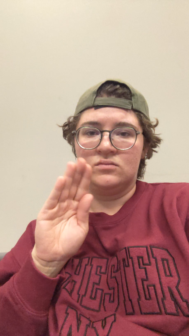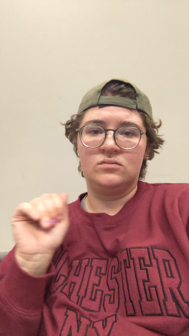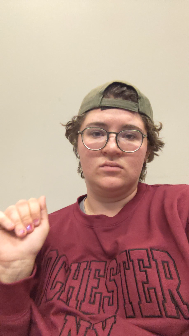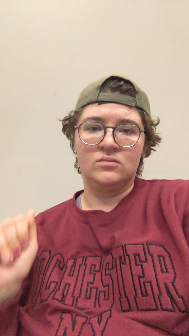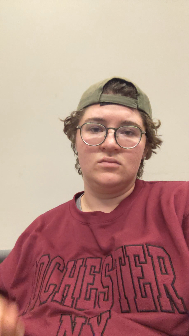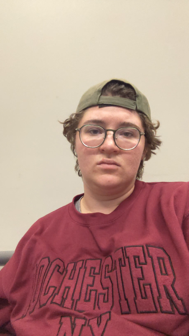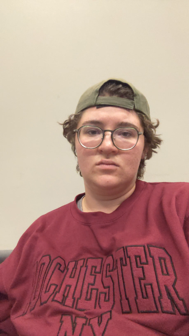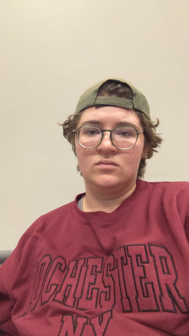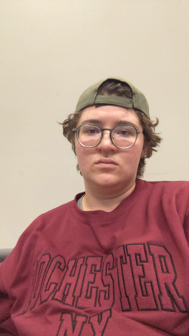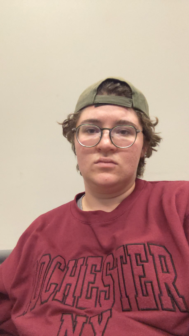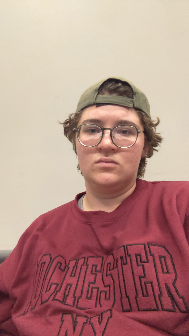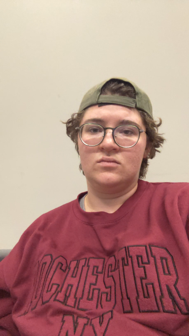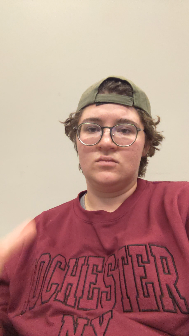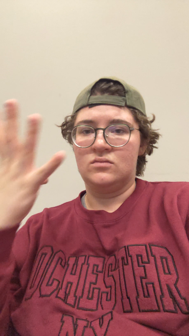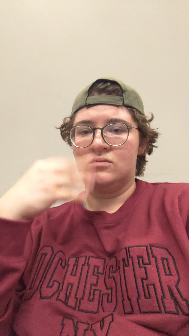asleep